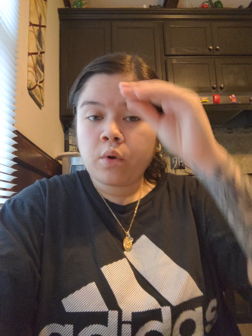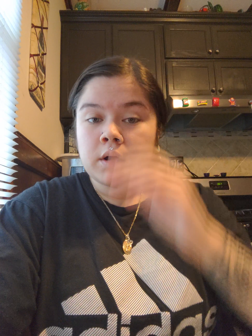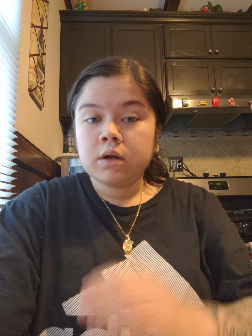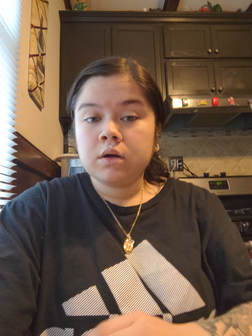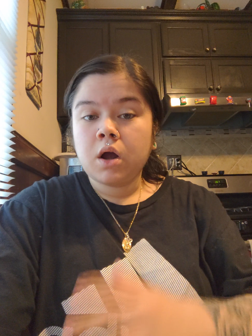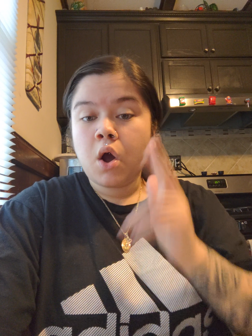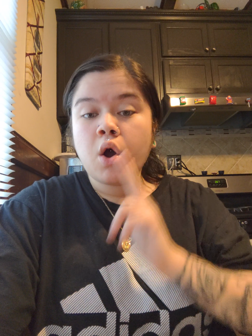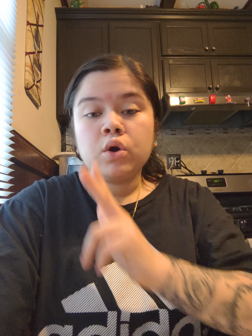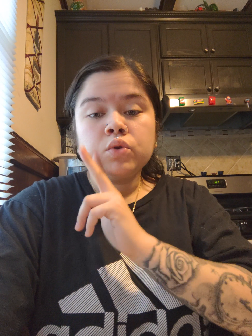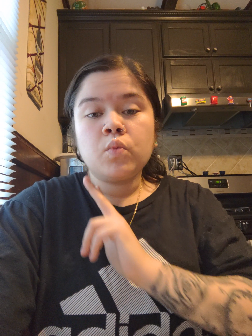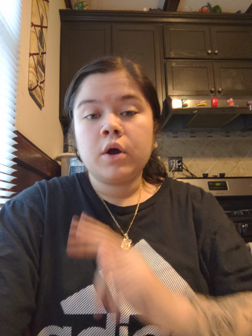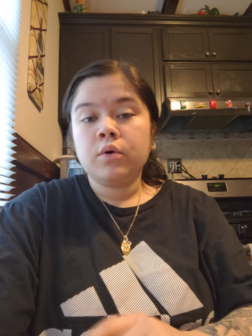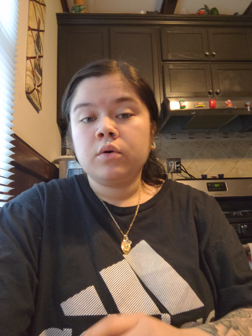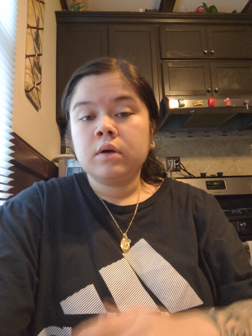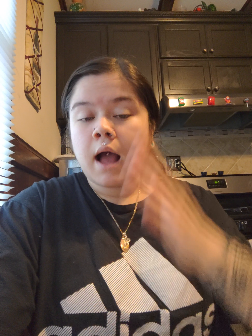underwear